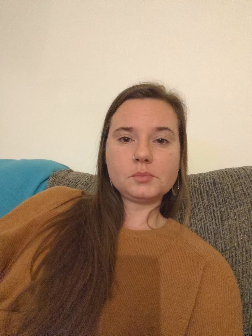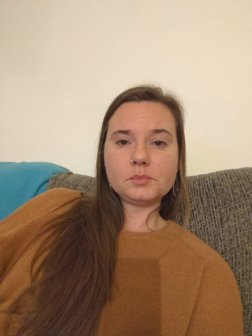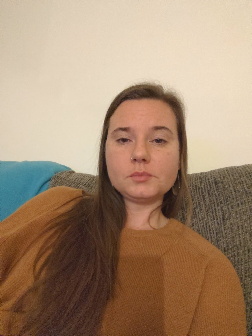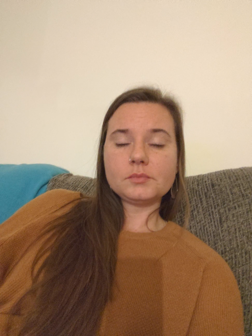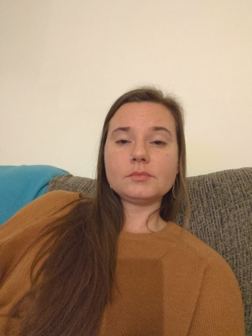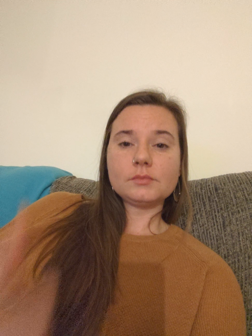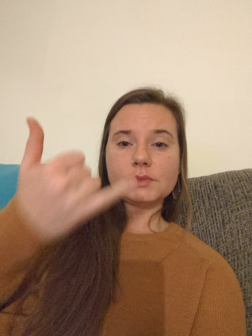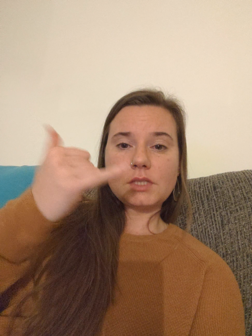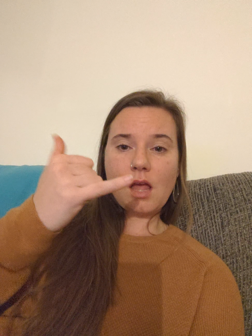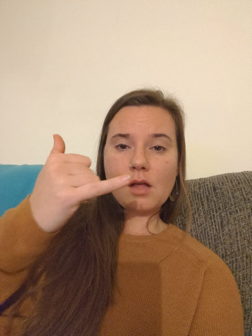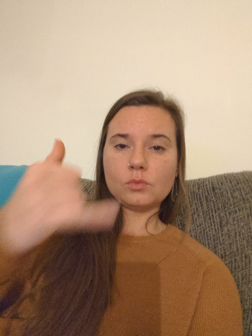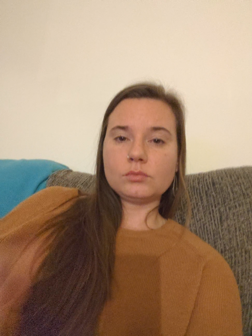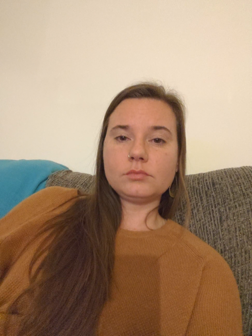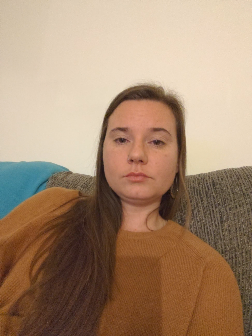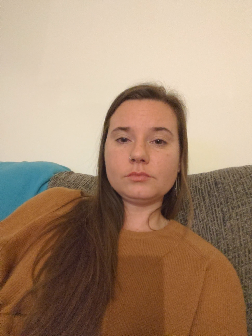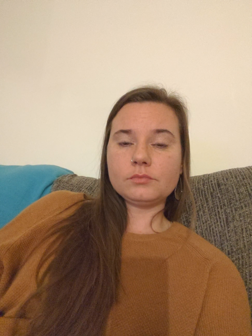yellow